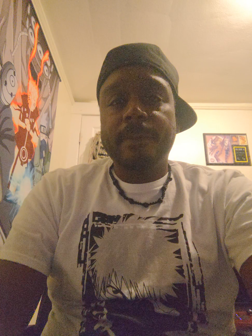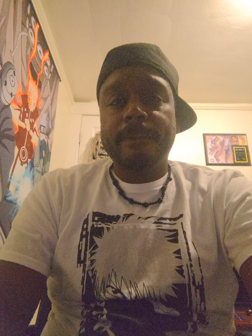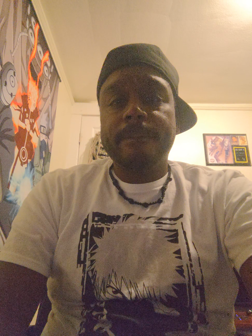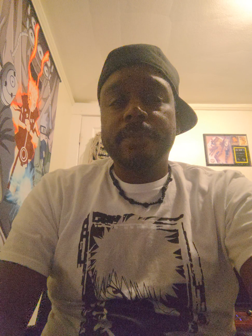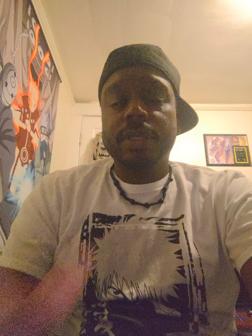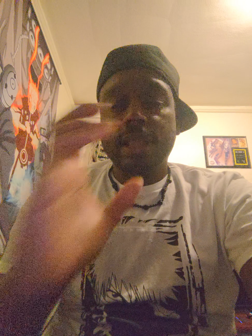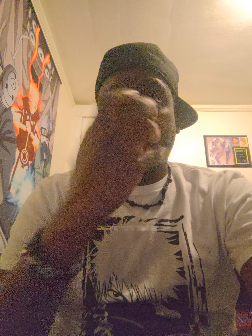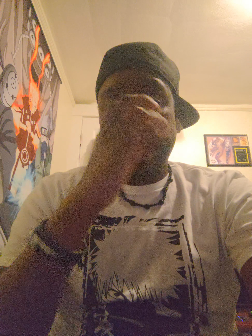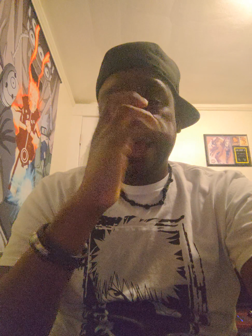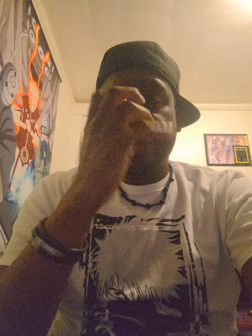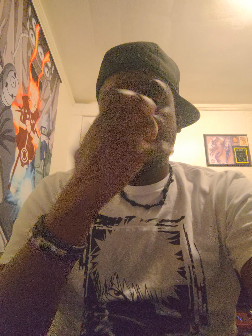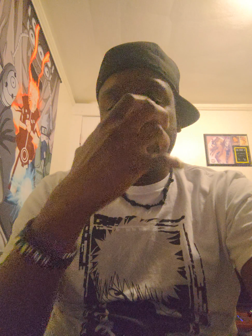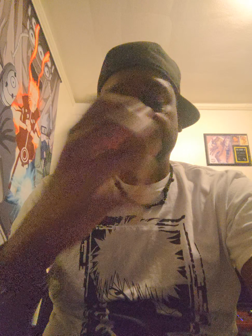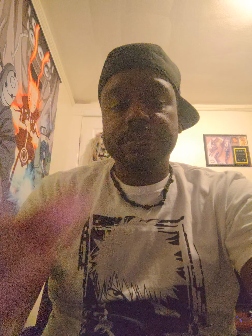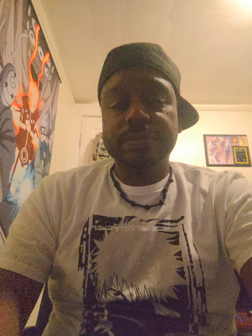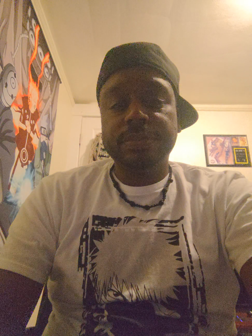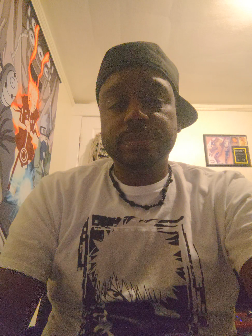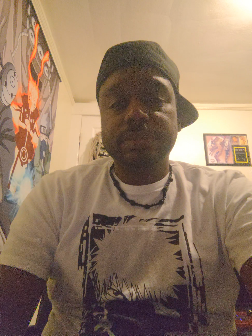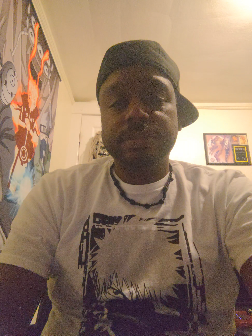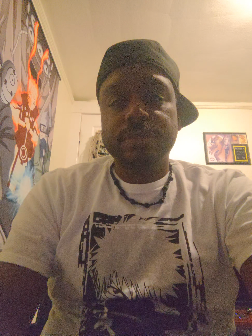clown